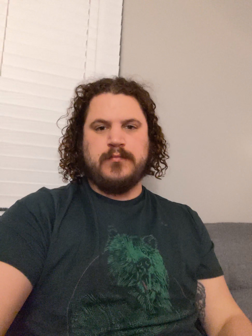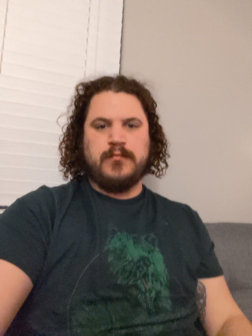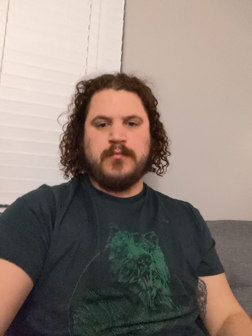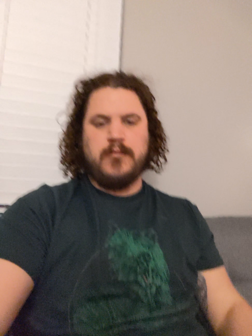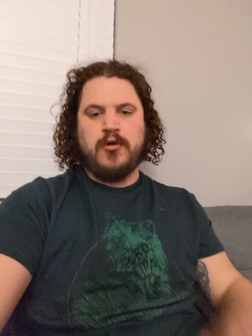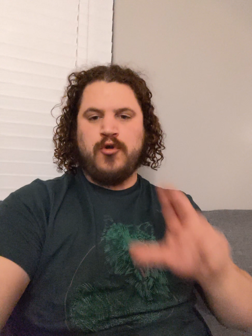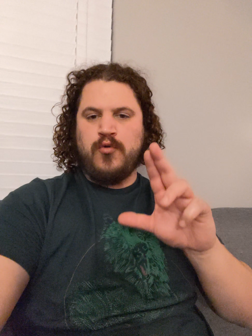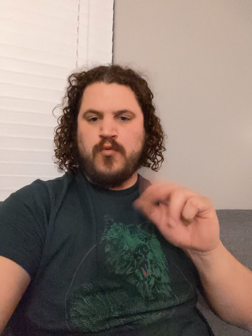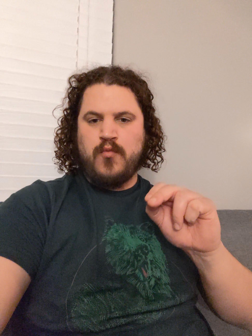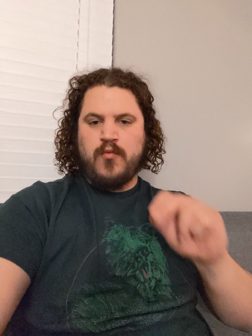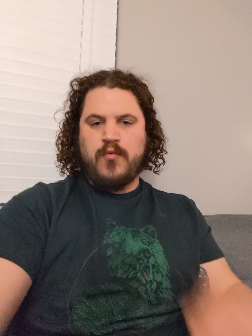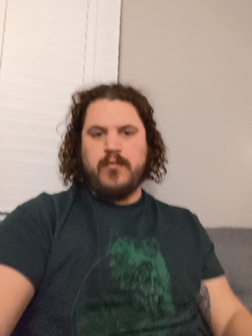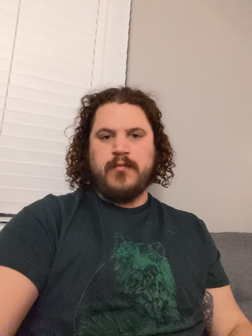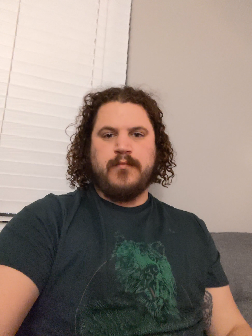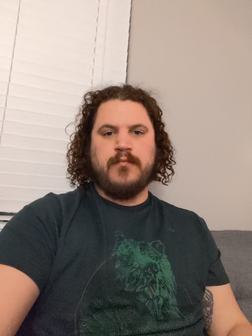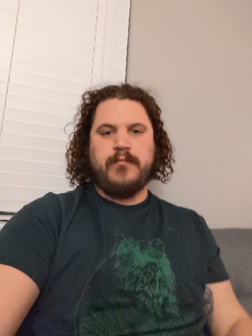no